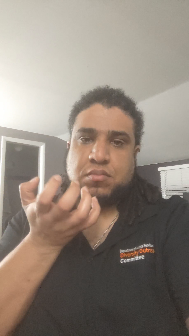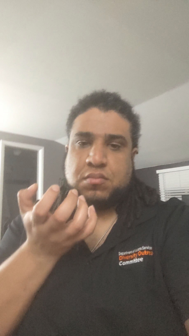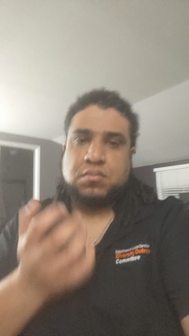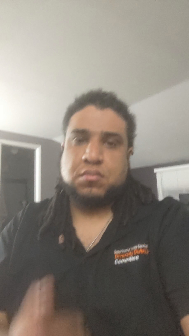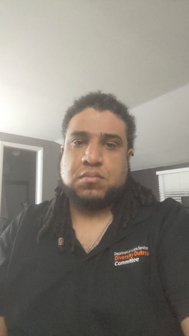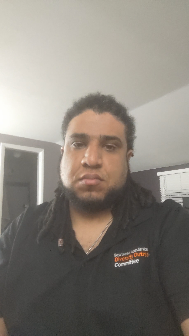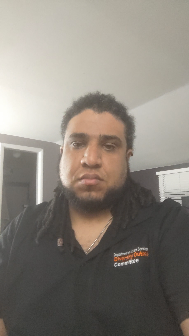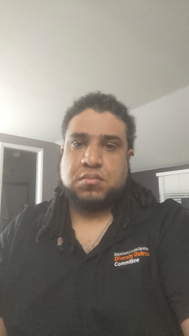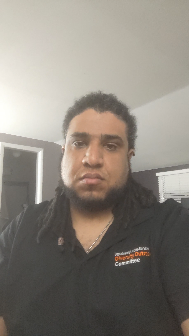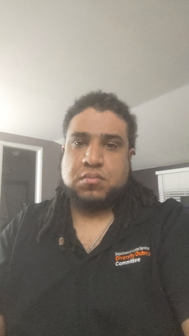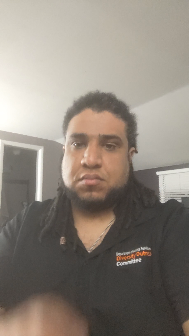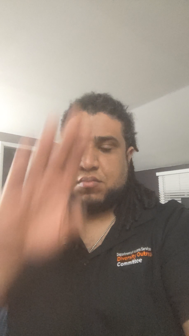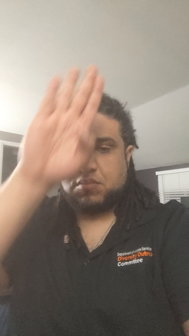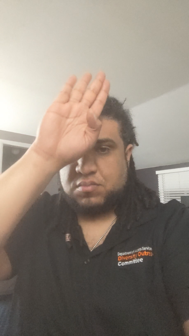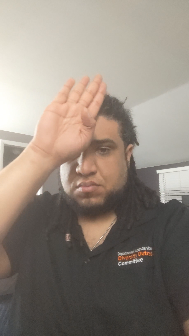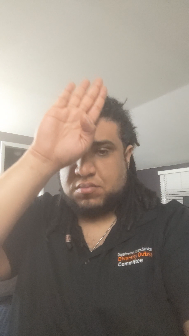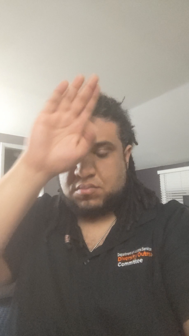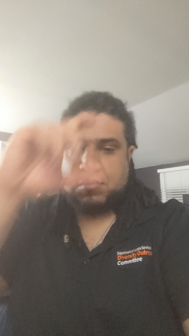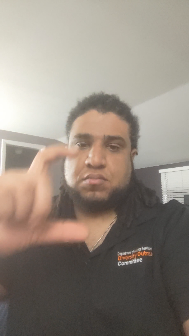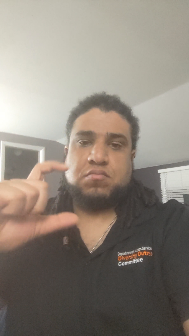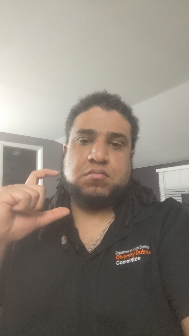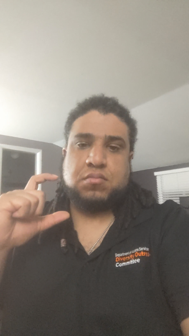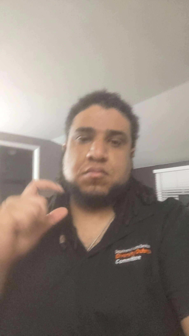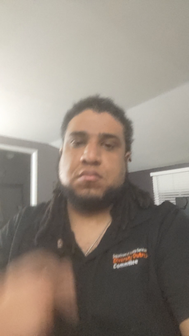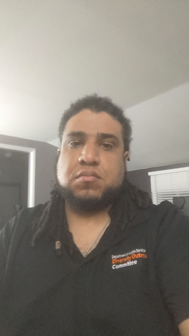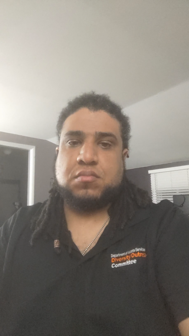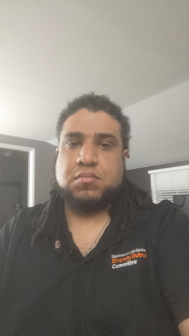fire truck